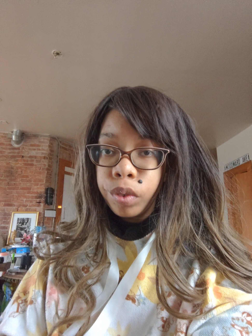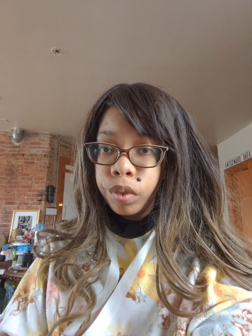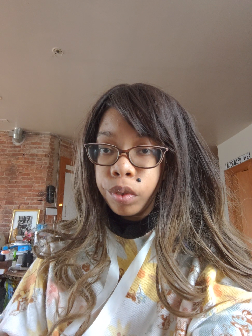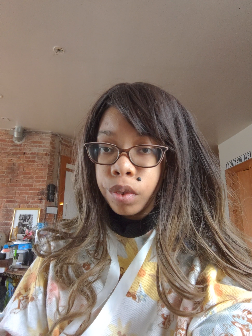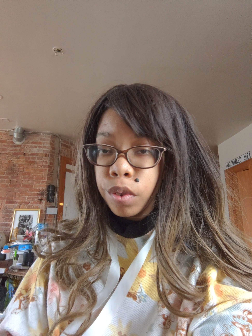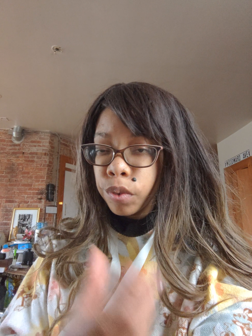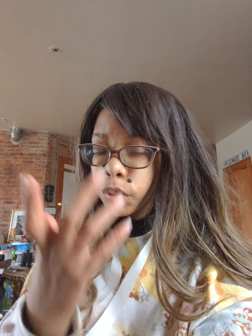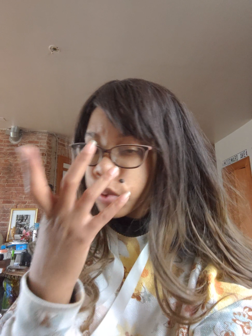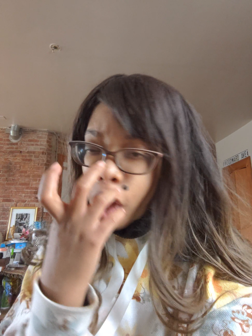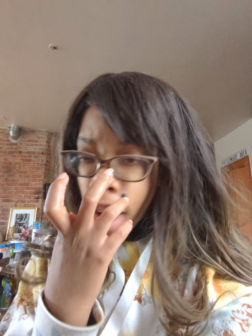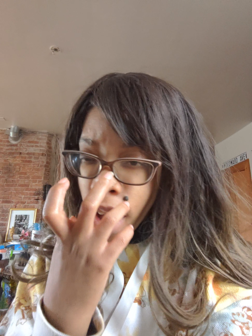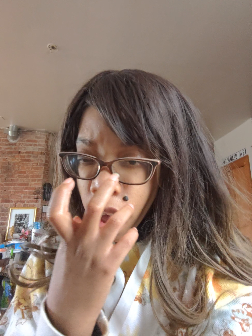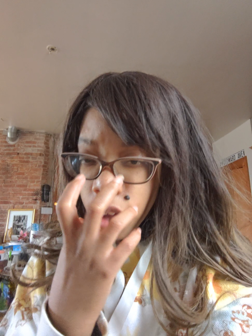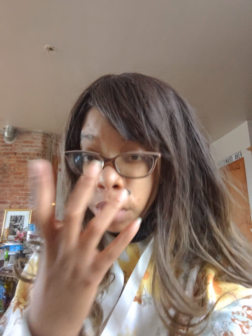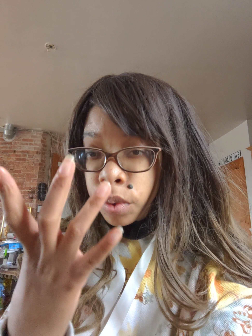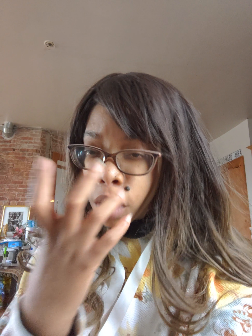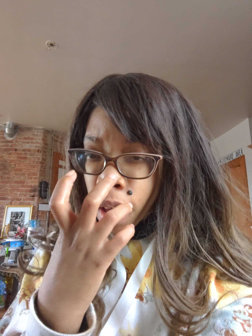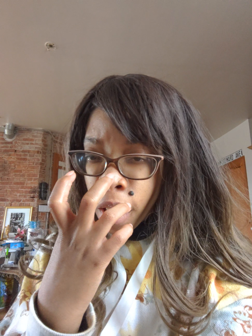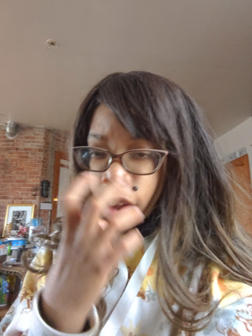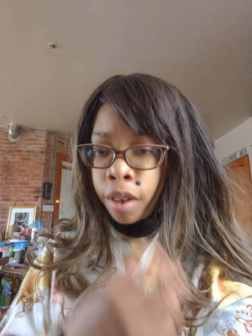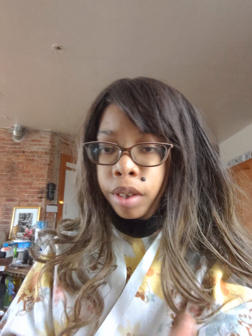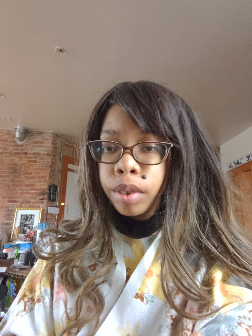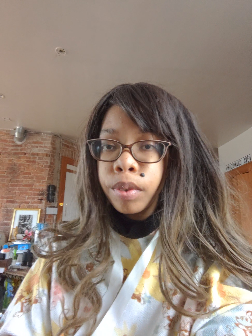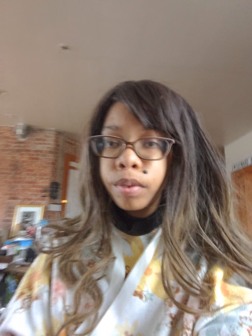mad